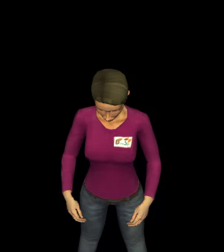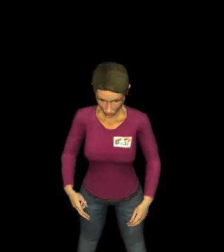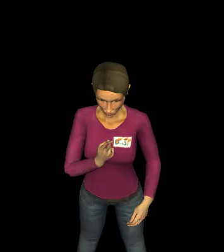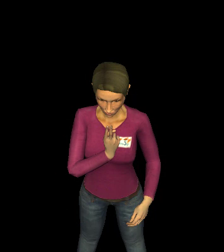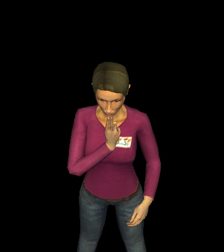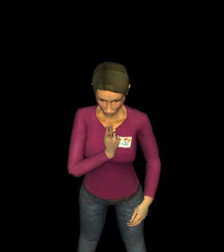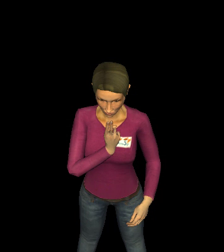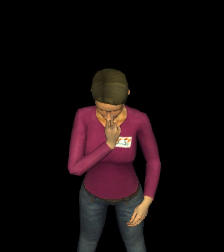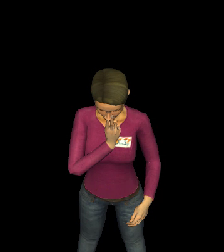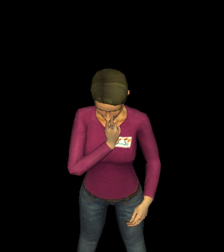سيجارة